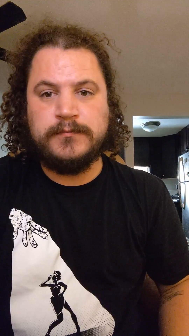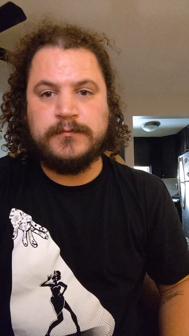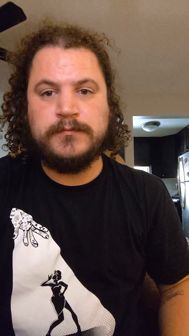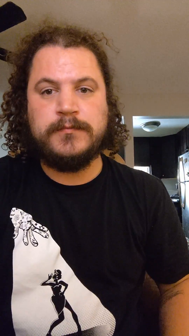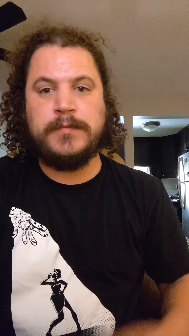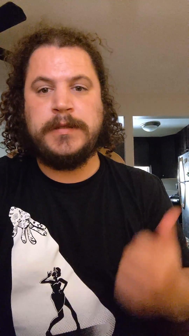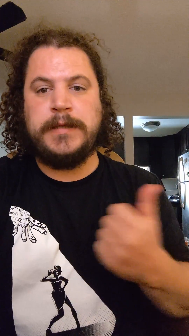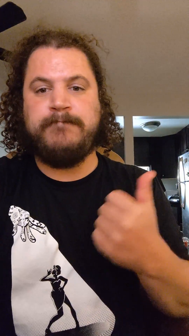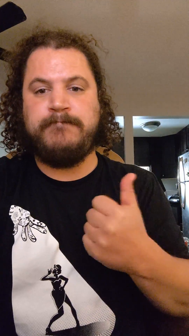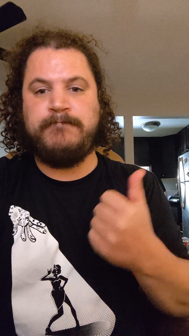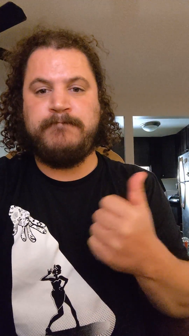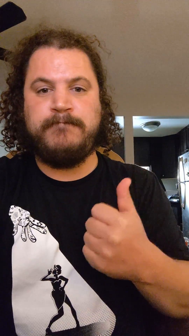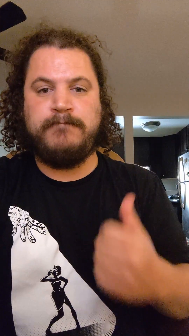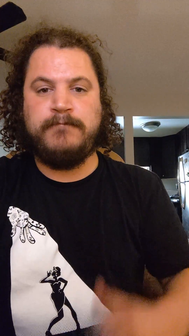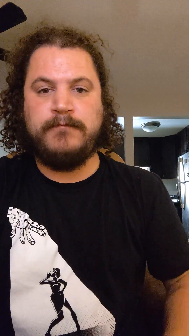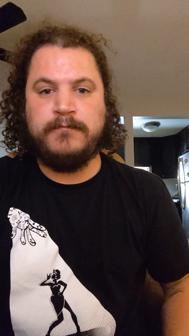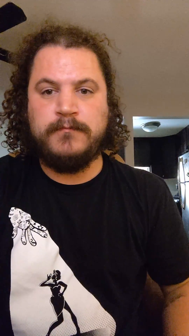game